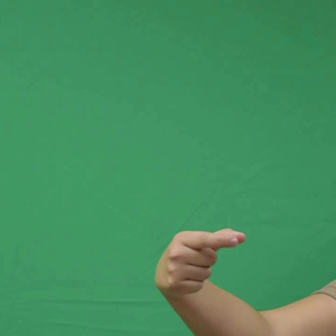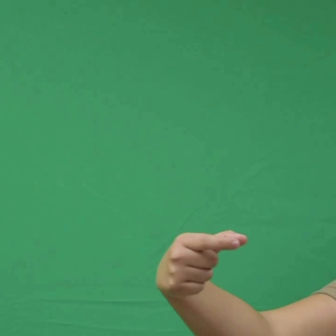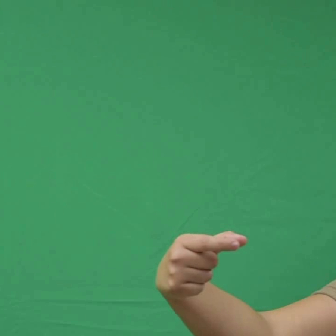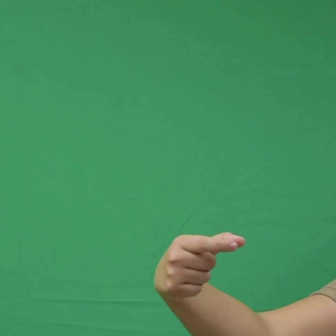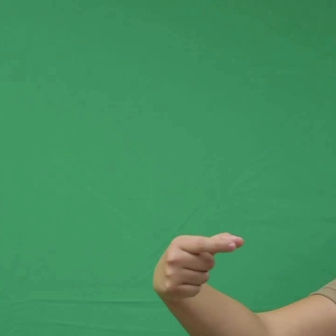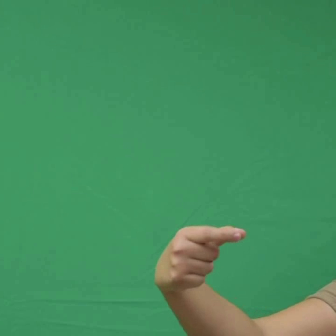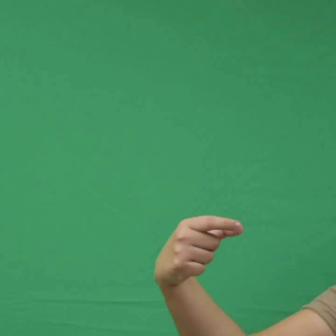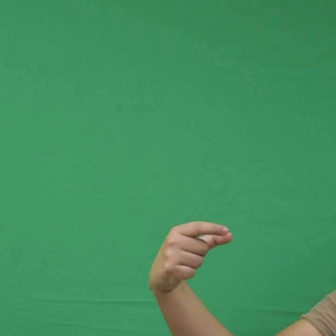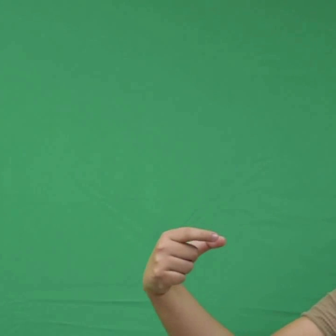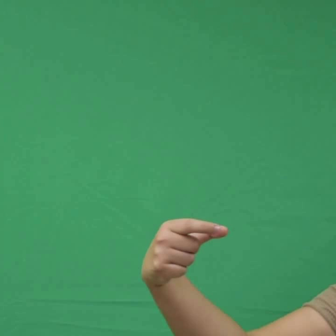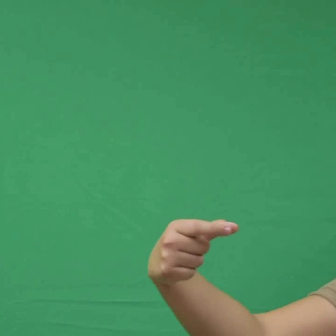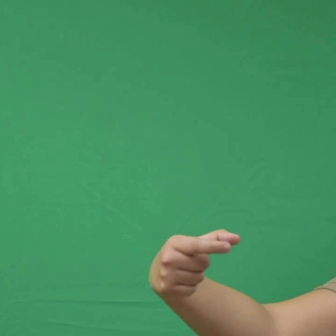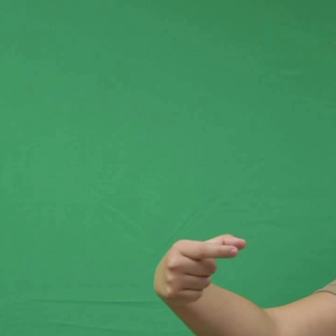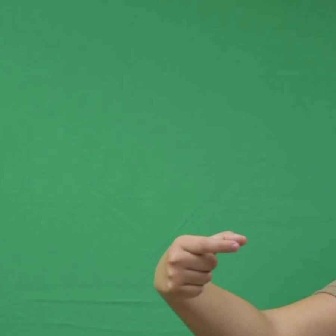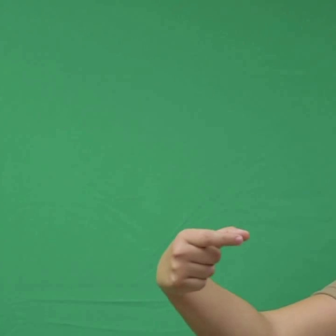X